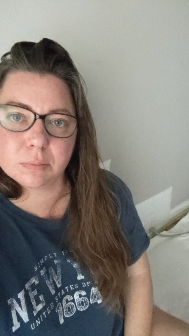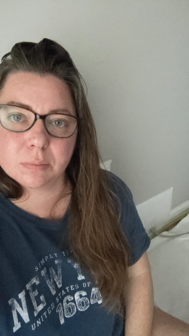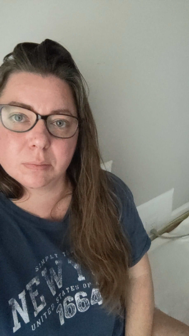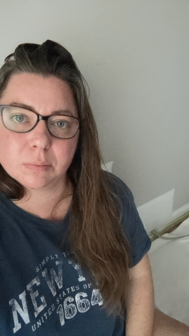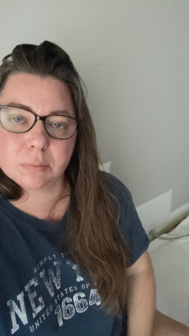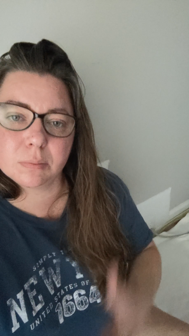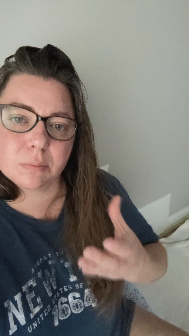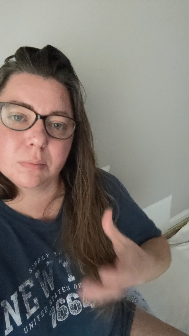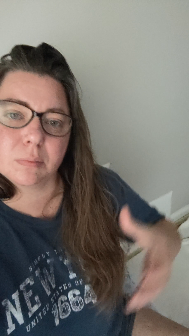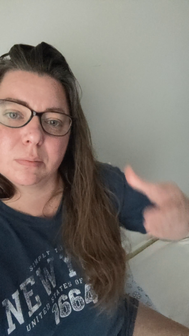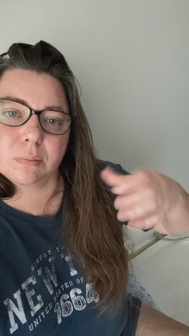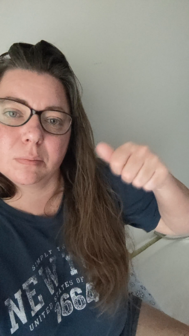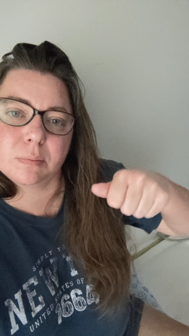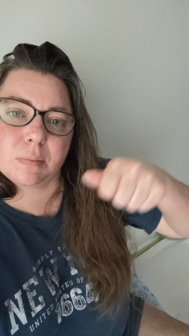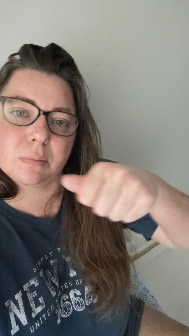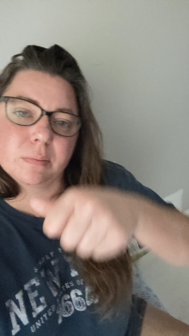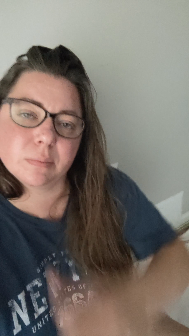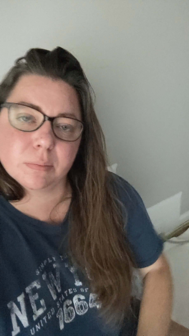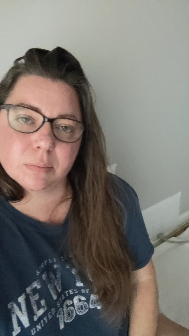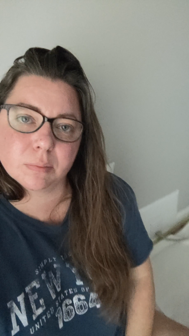basket